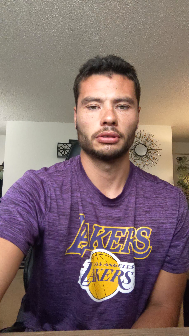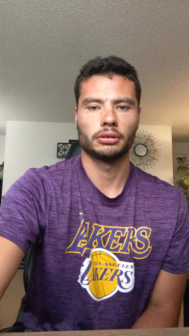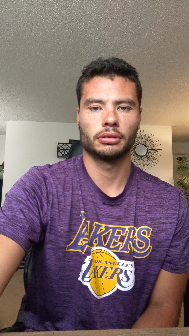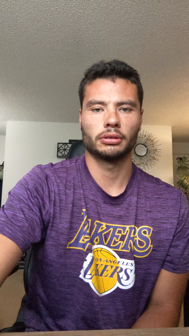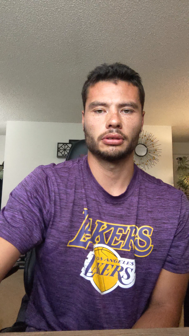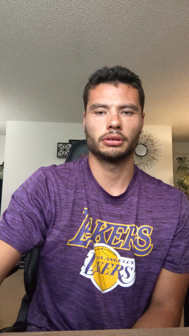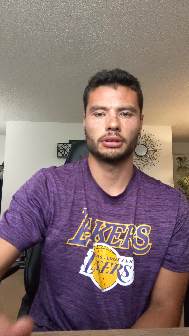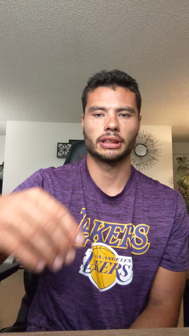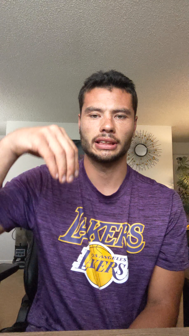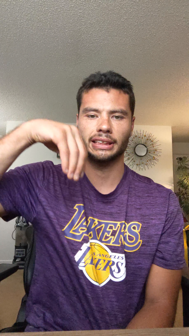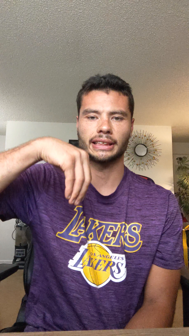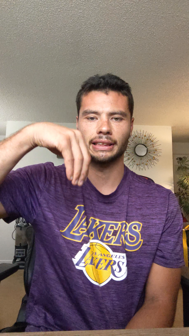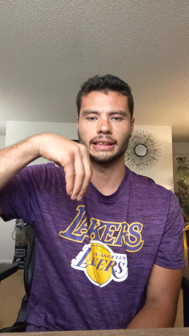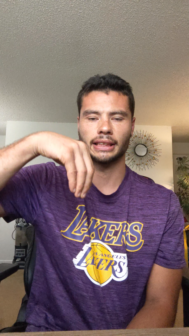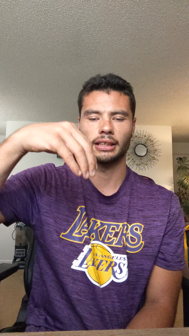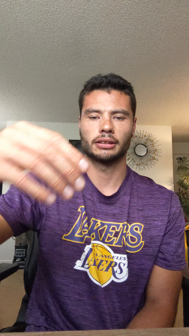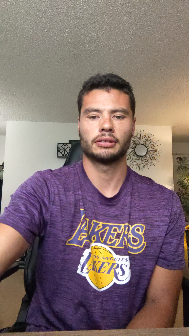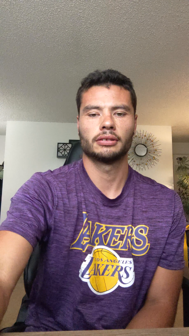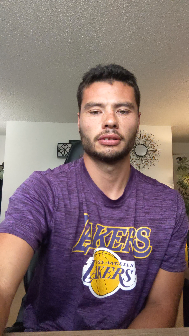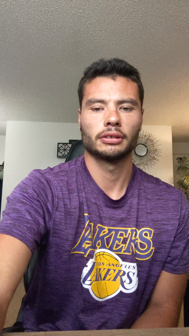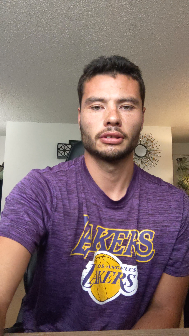inside